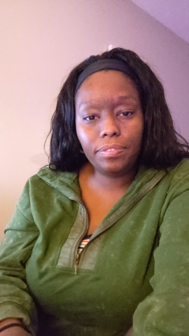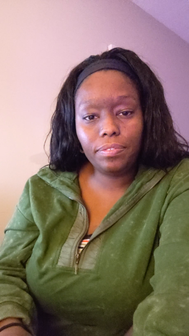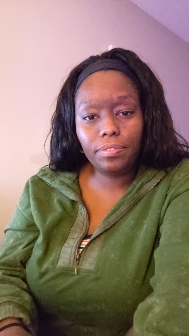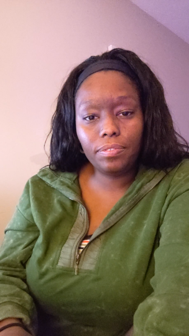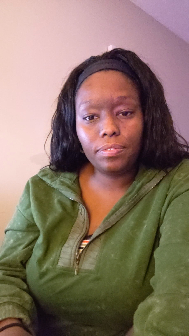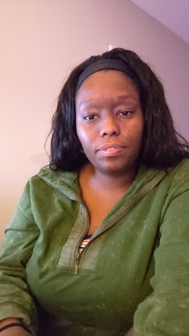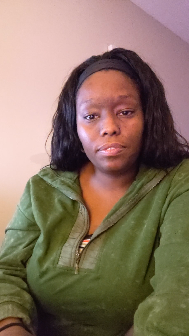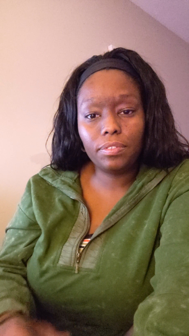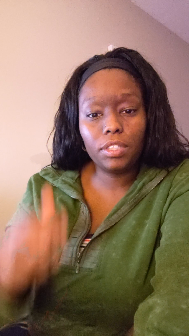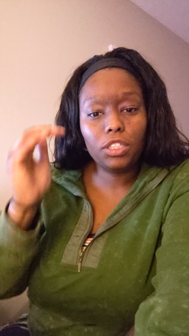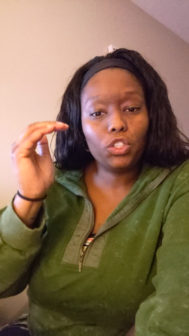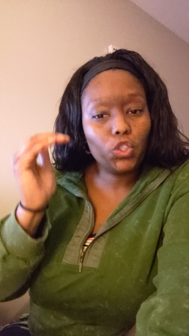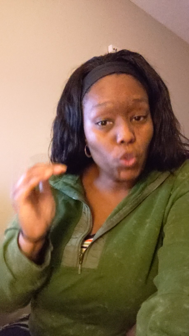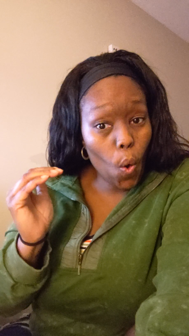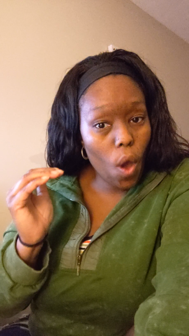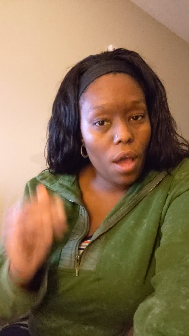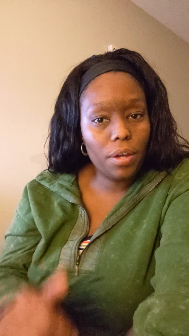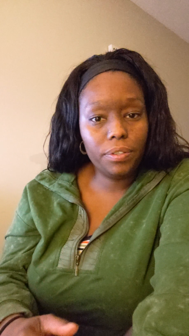short